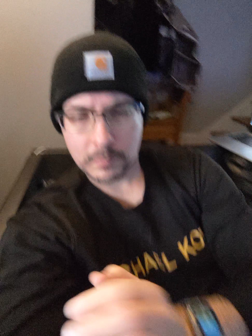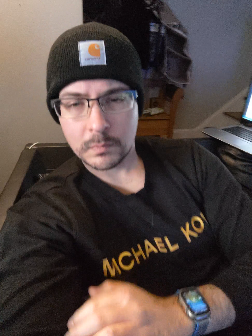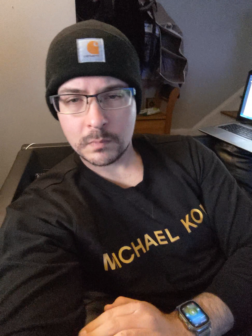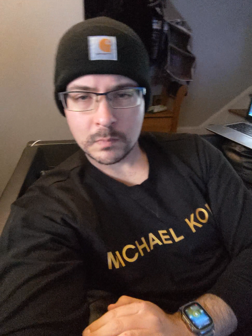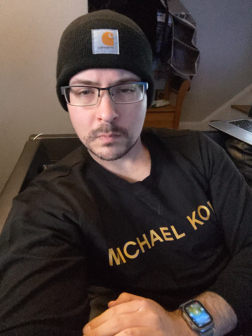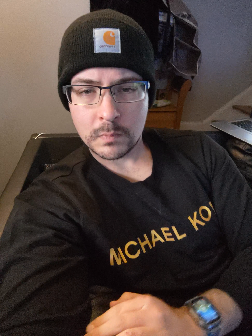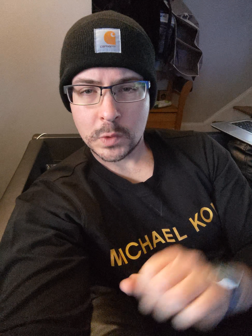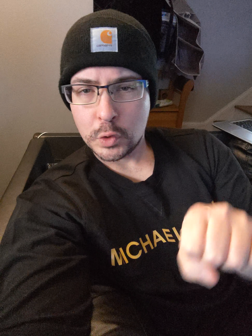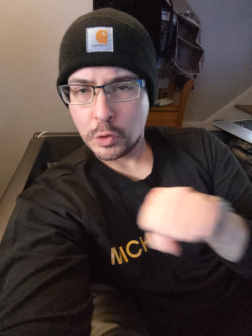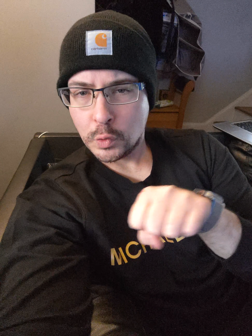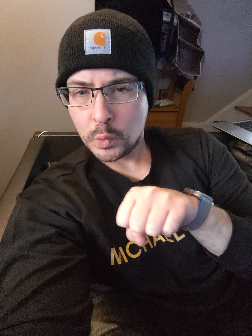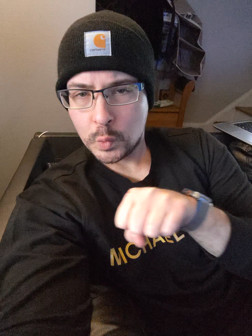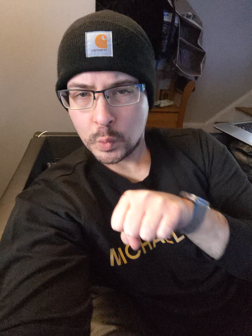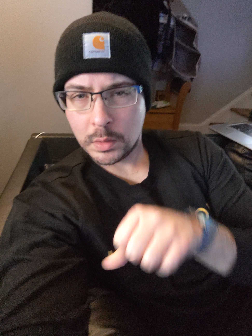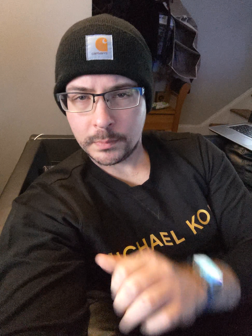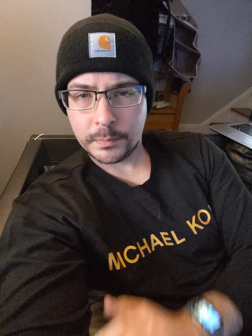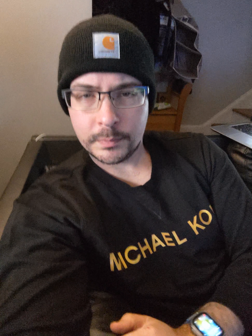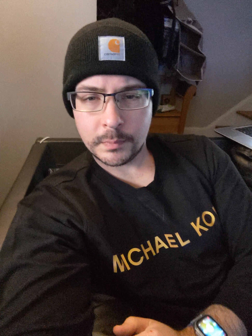shoe